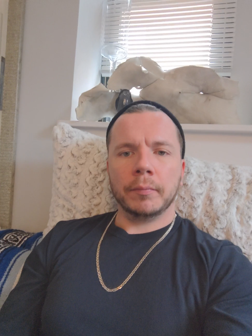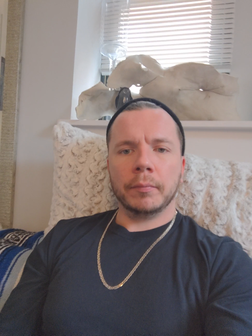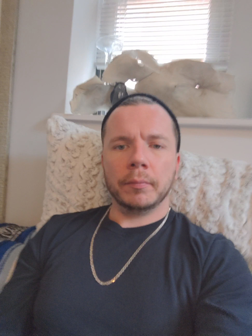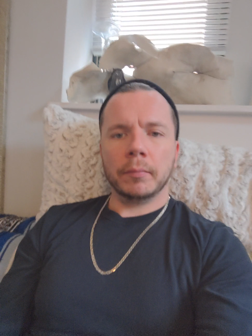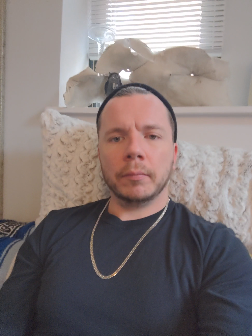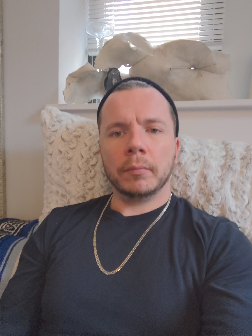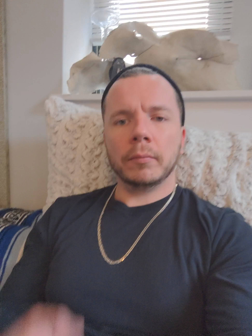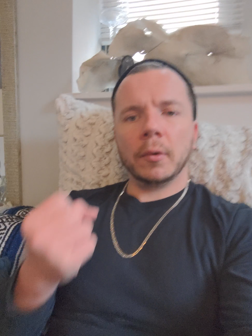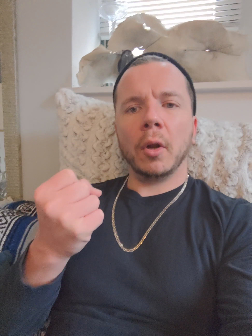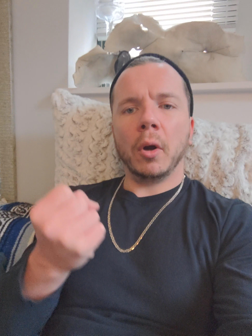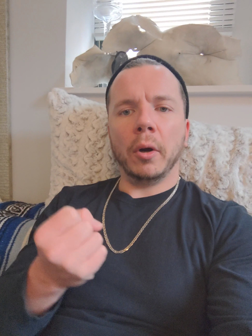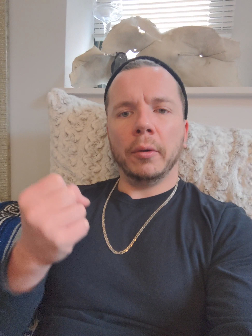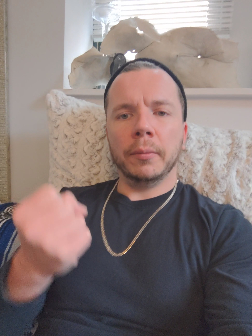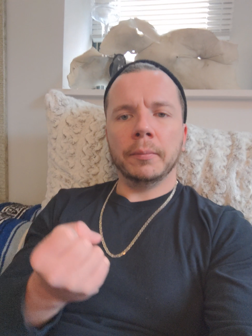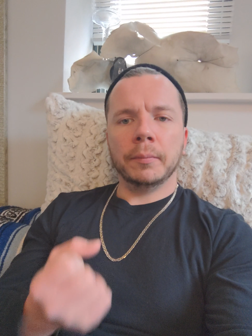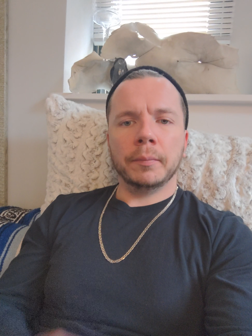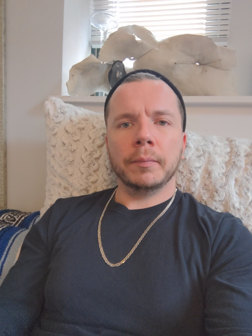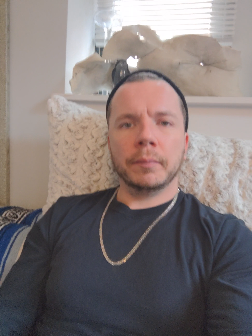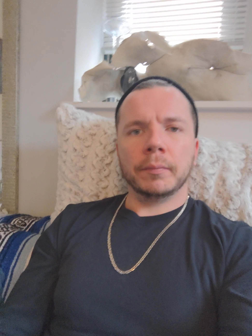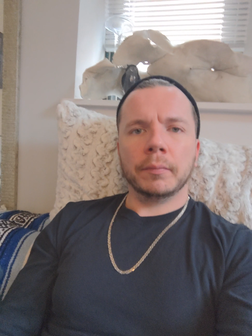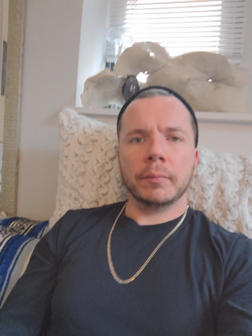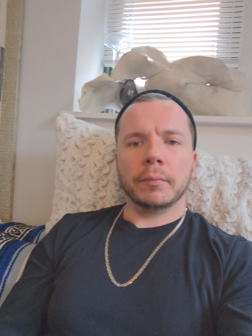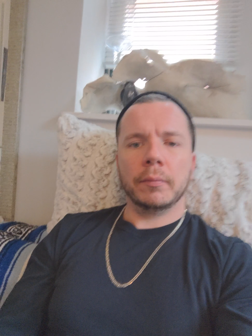car